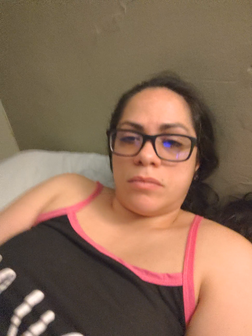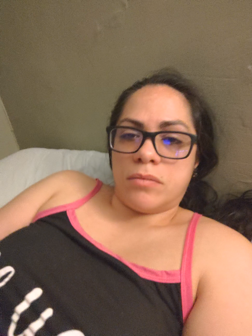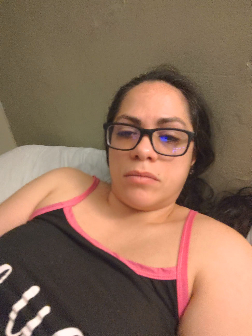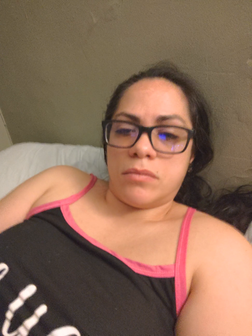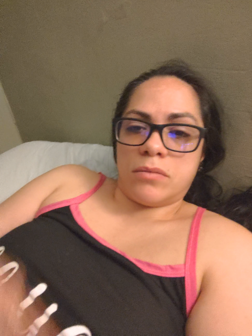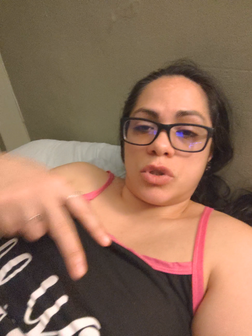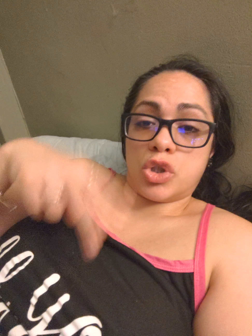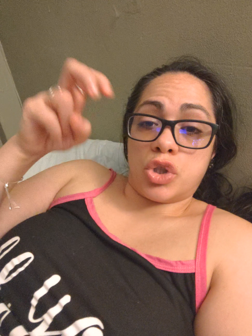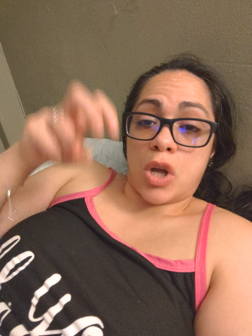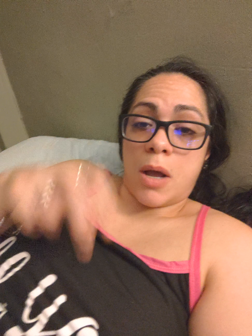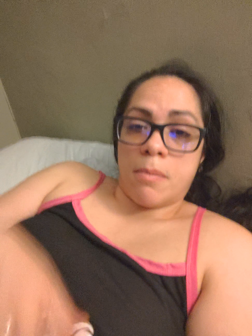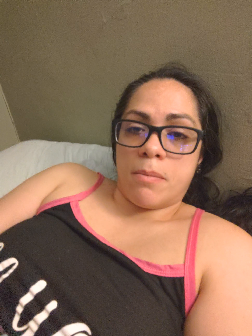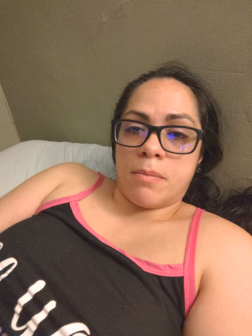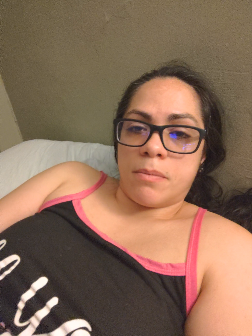jump